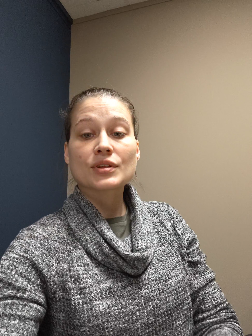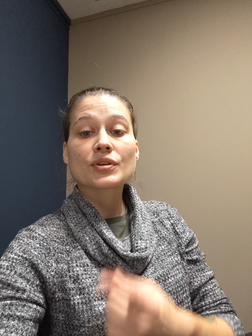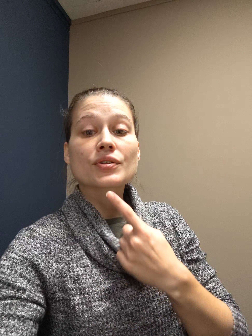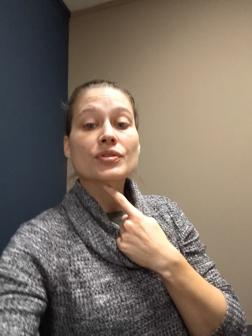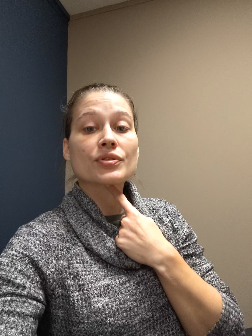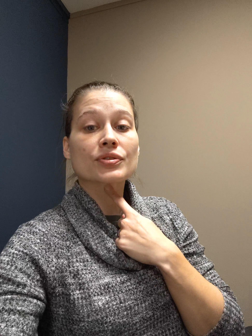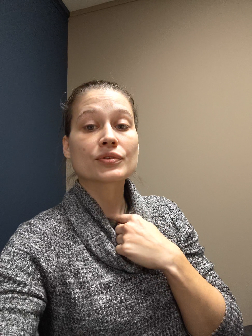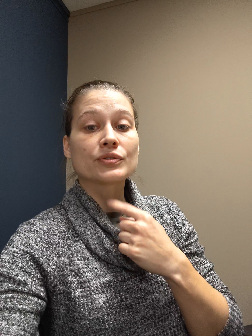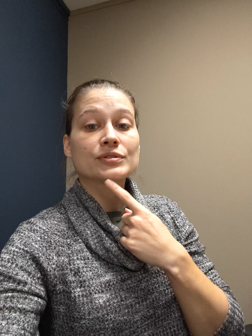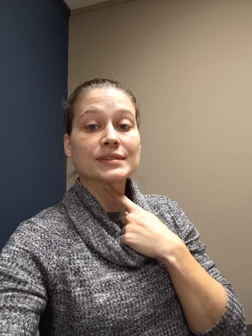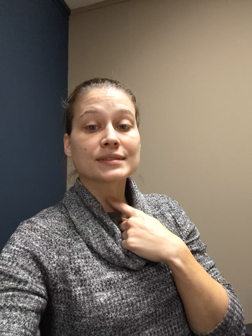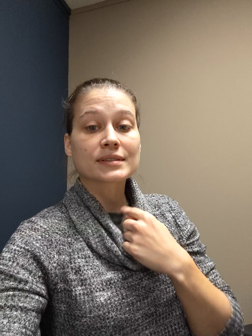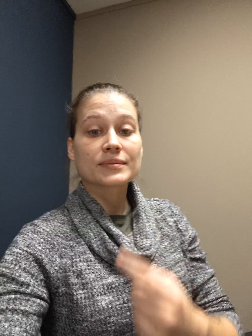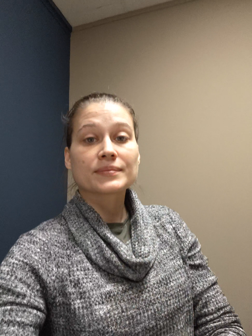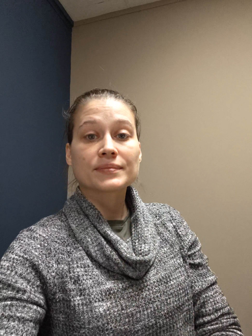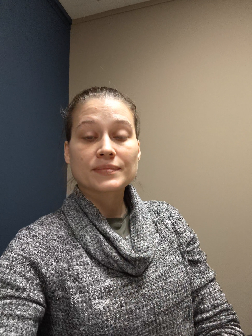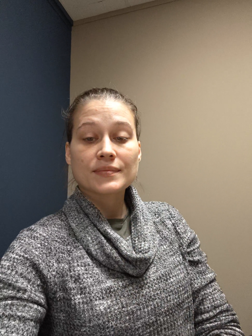thirsty